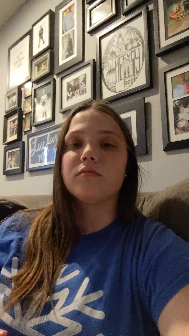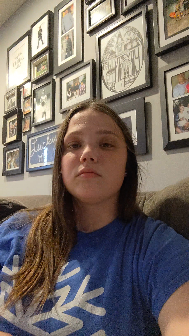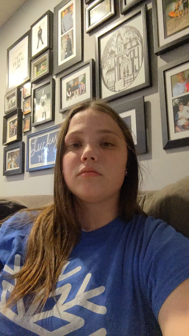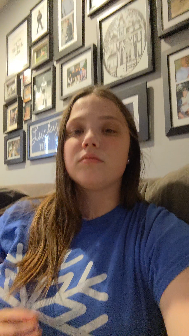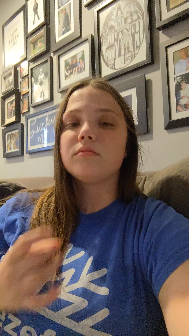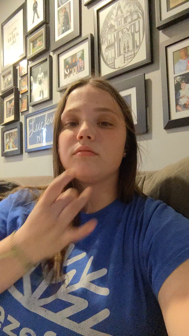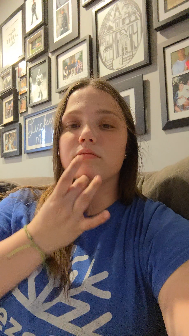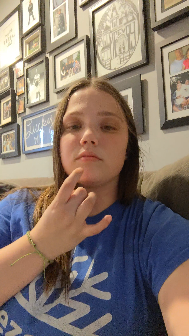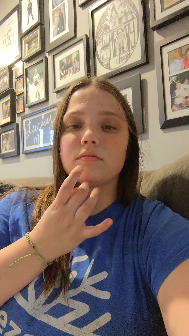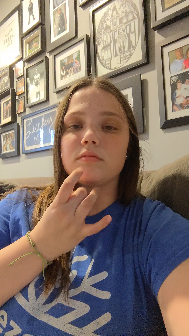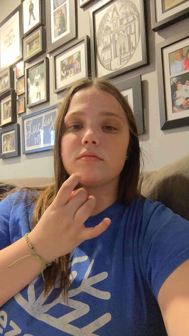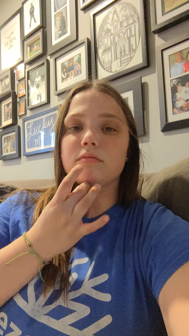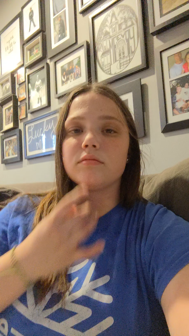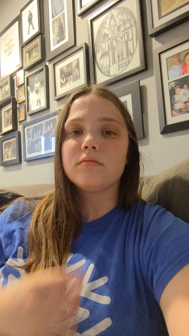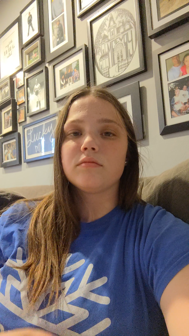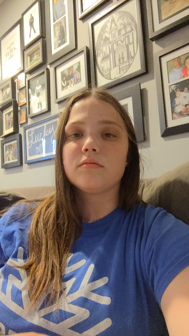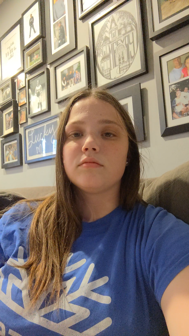light bulb